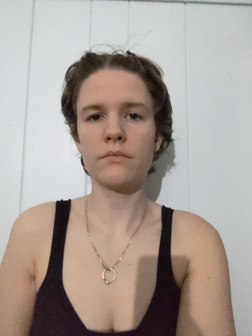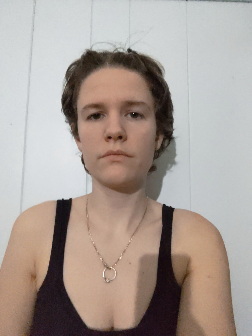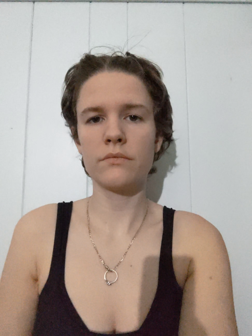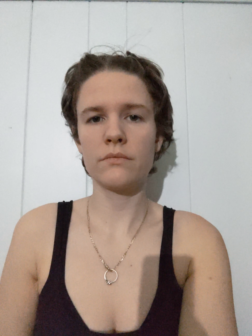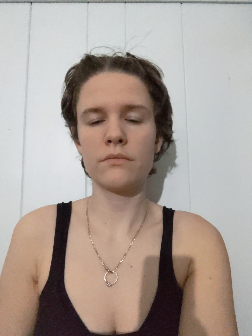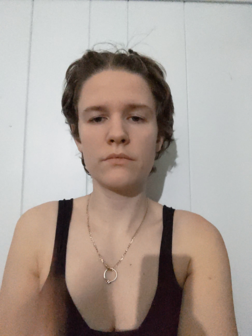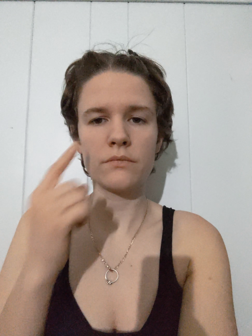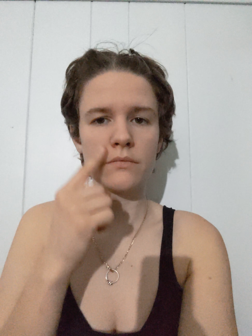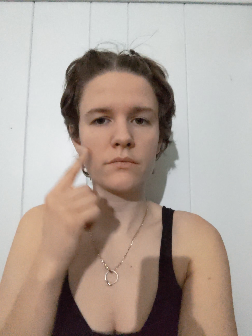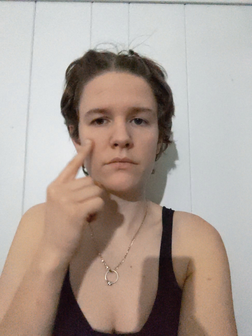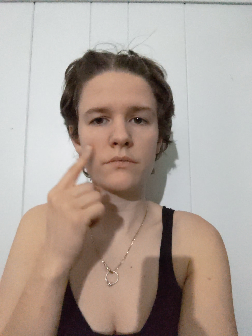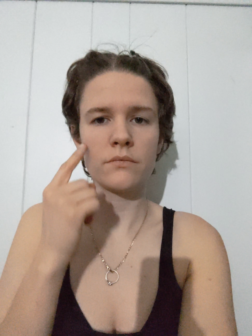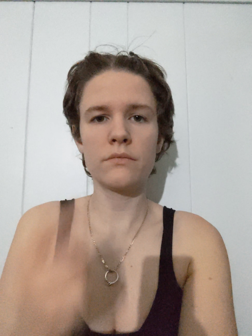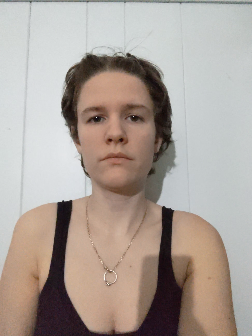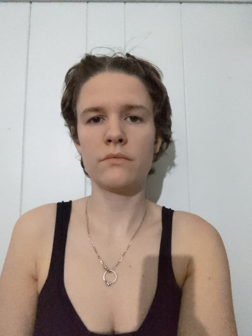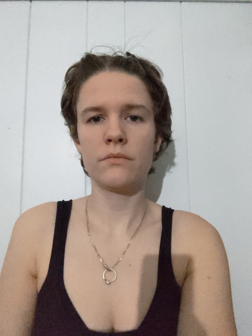cheek